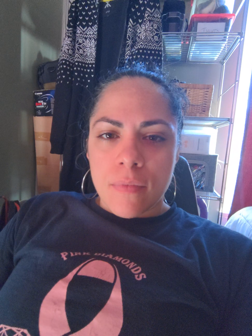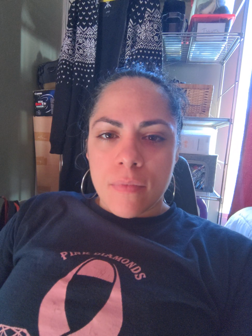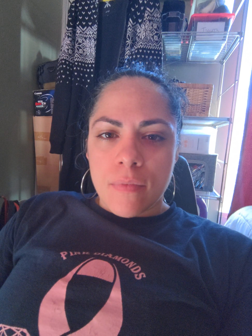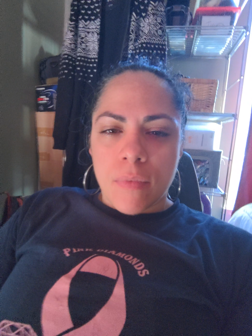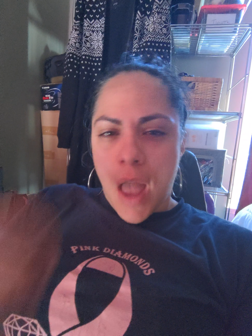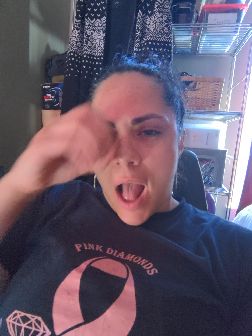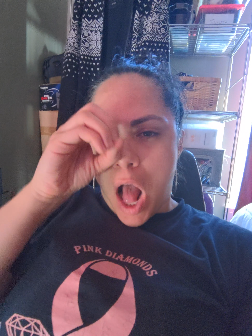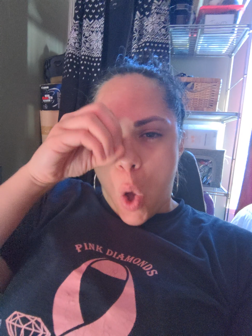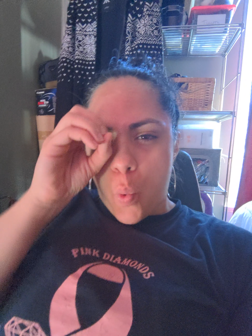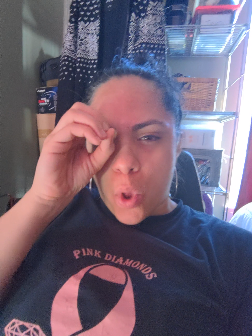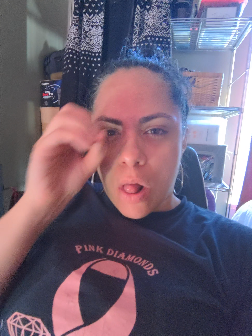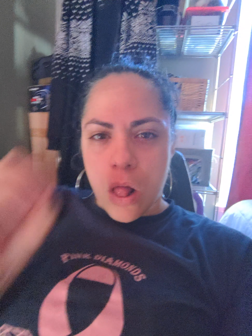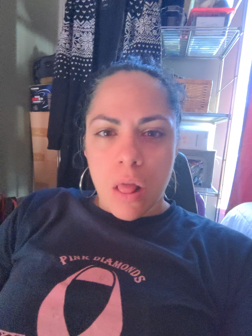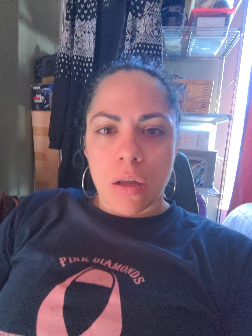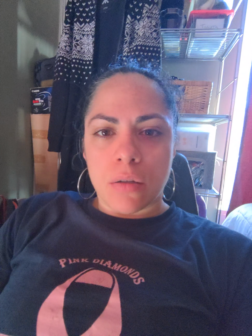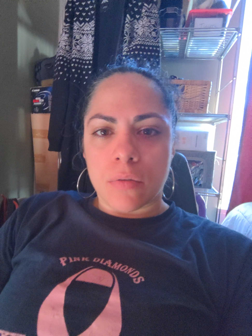owl